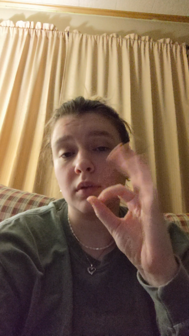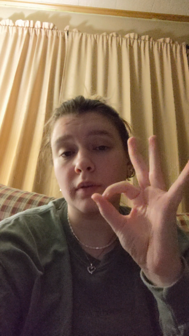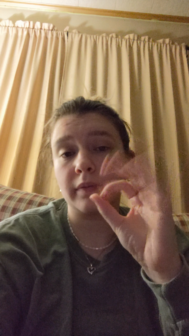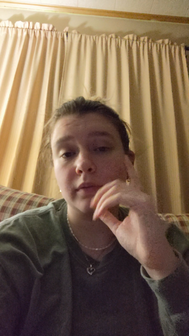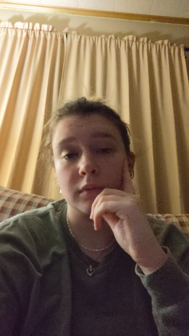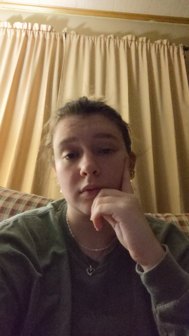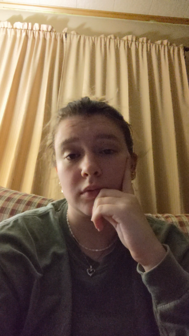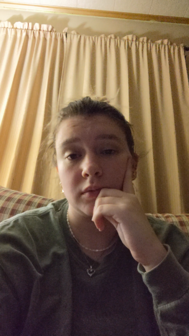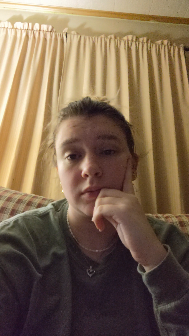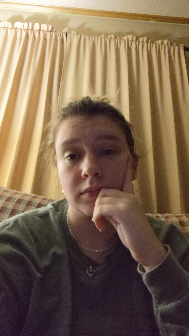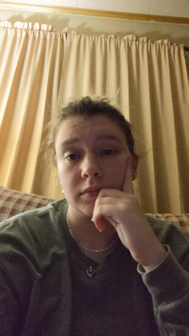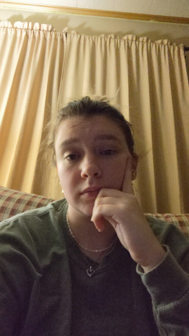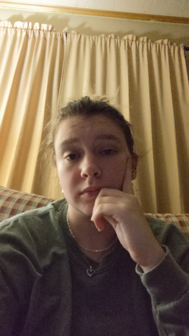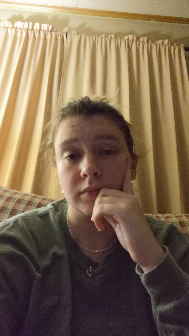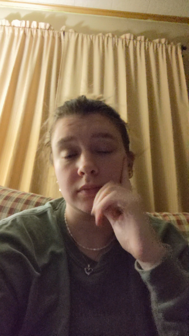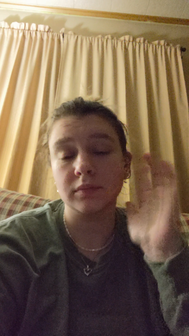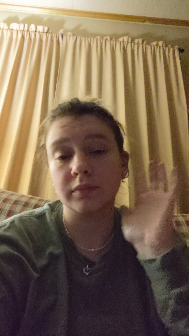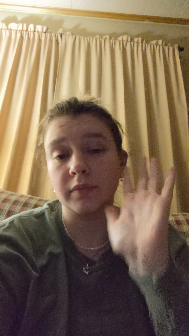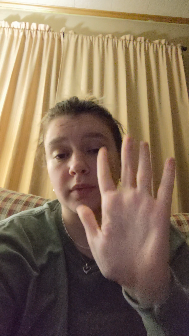give me five